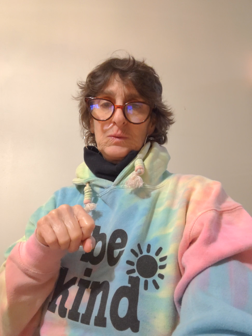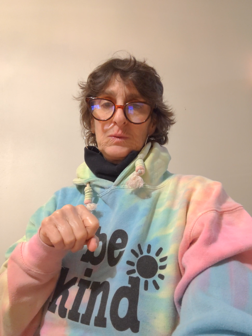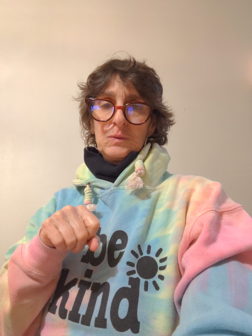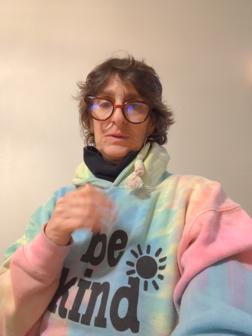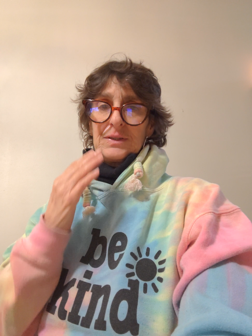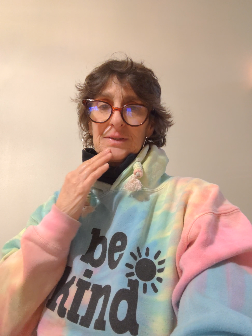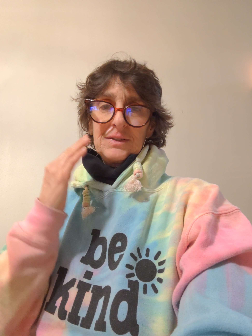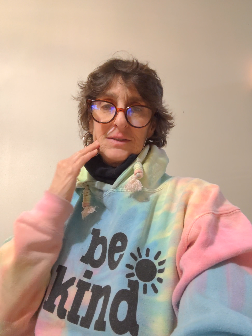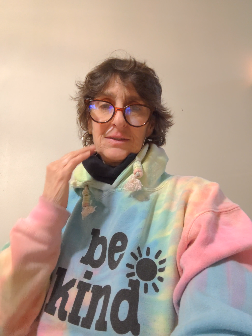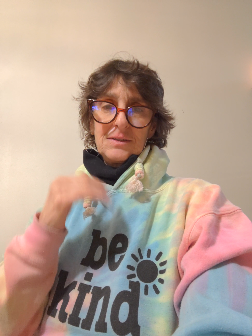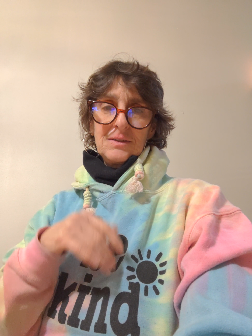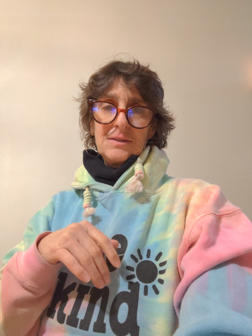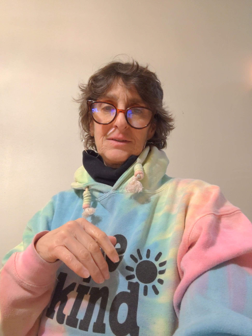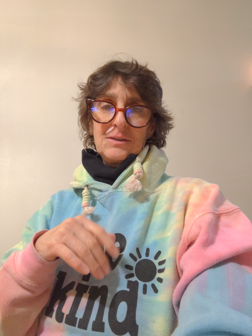kiss